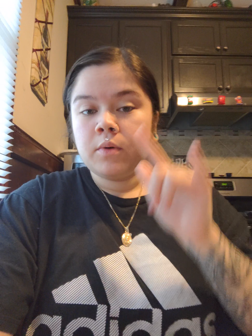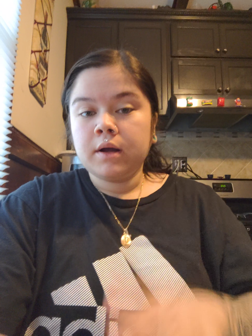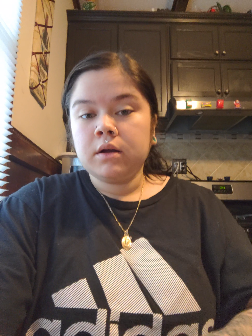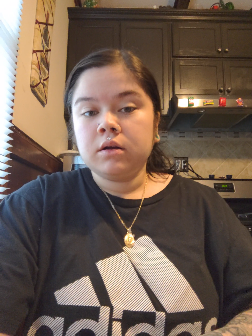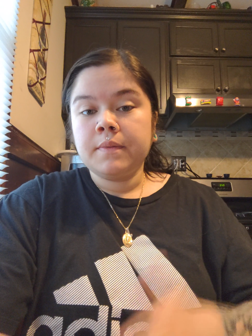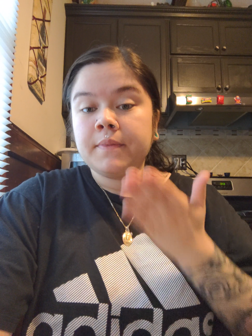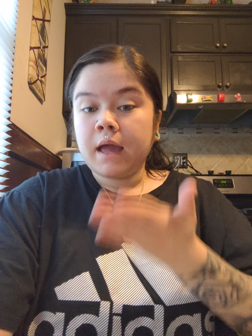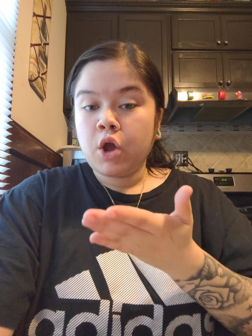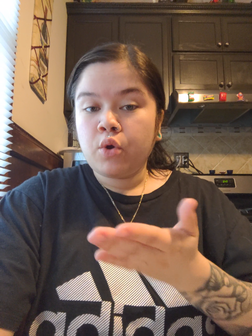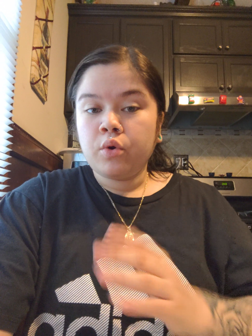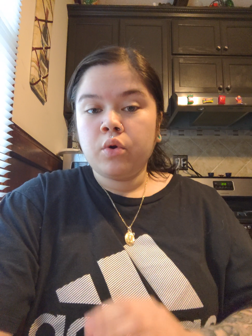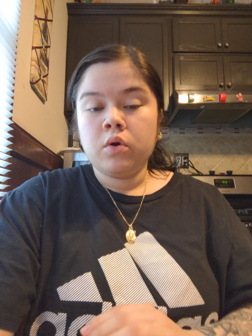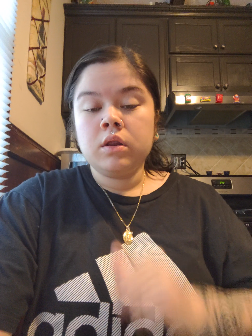there